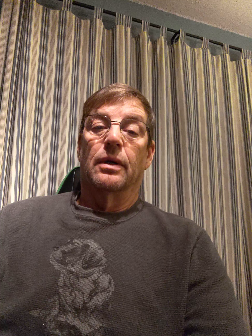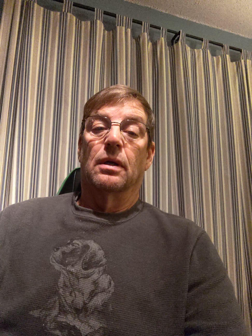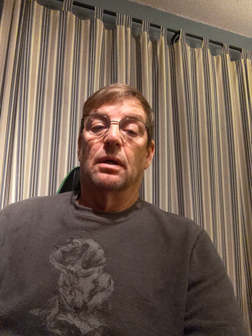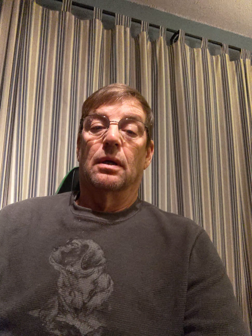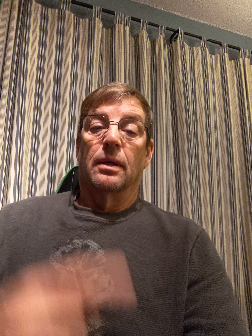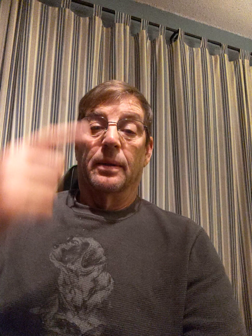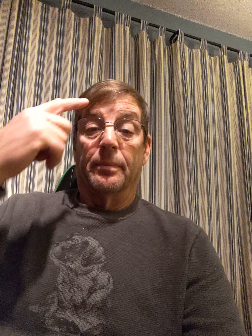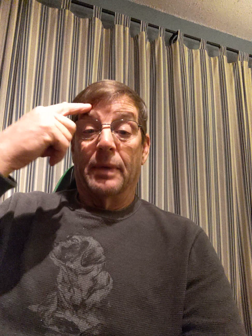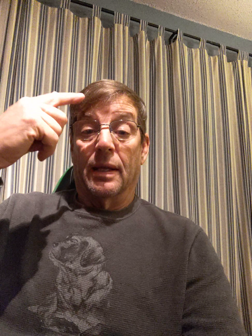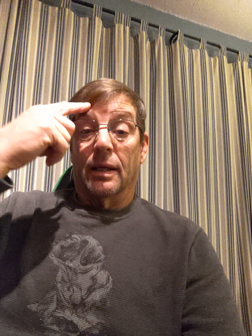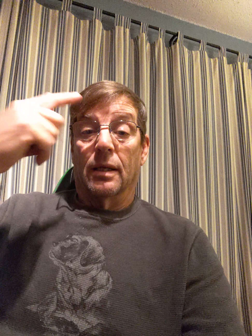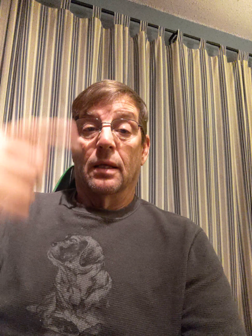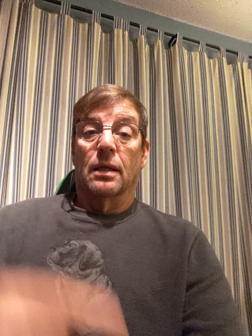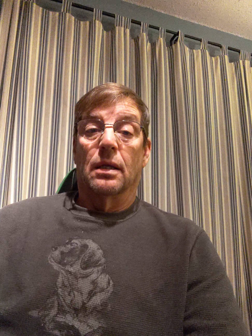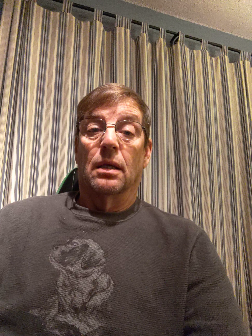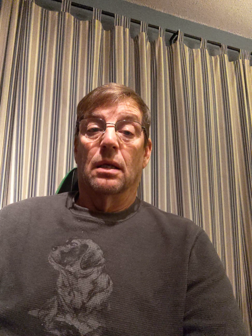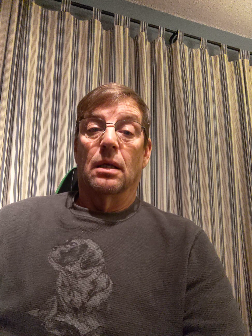penny